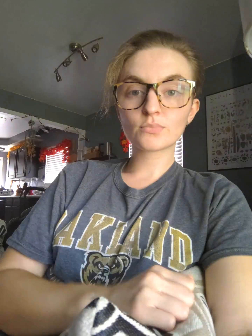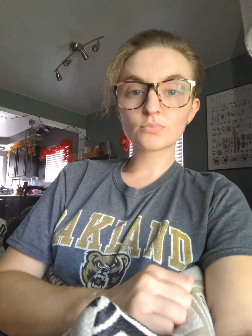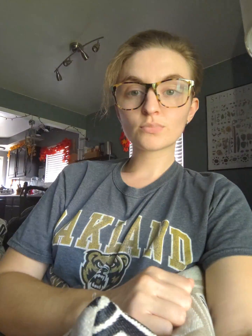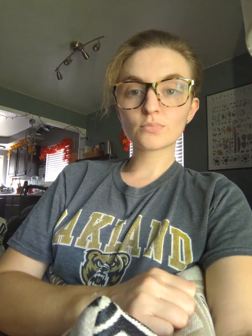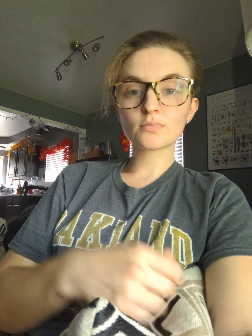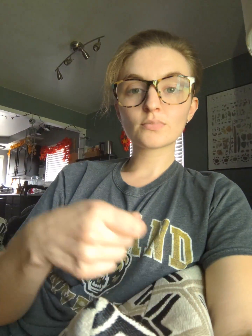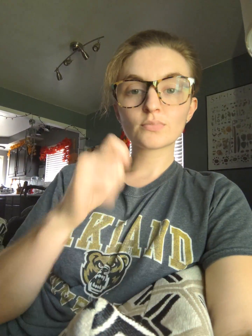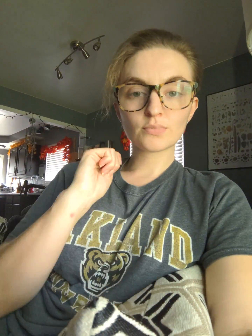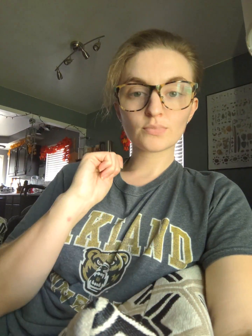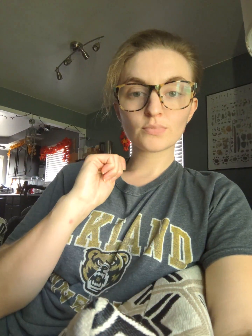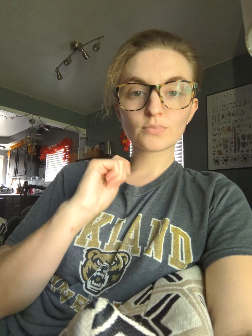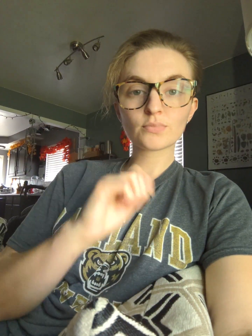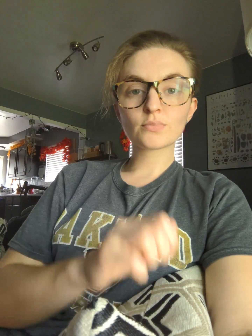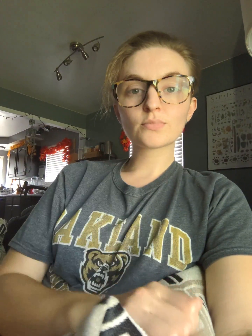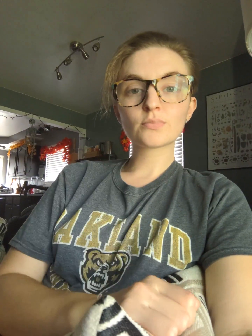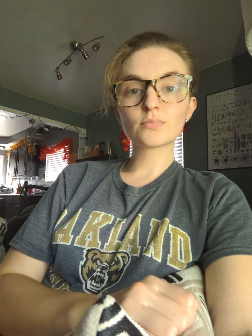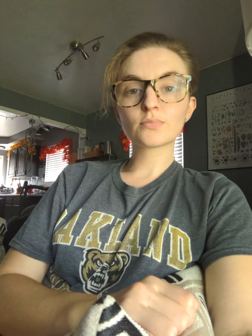rip